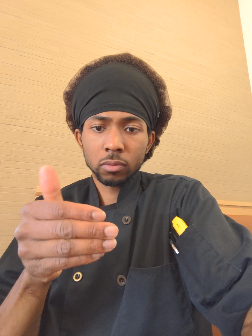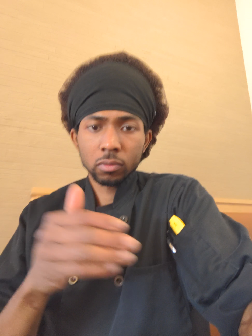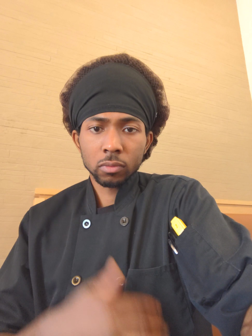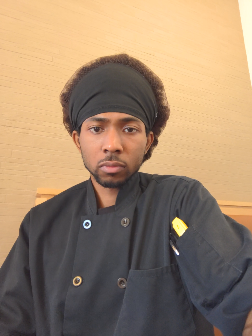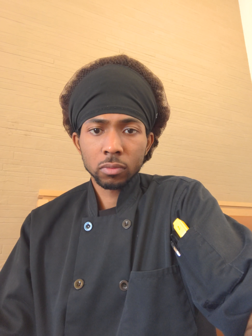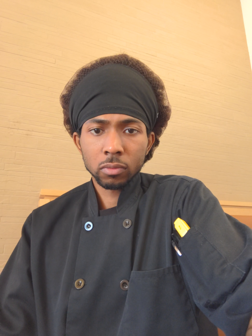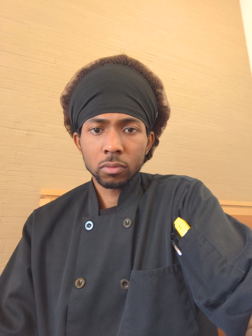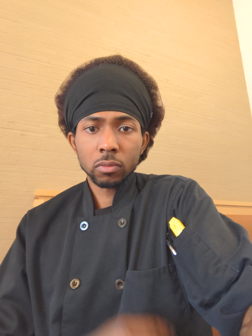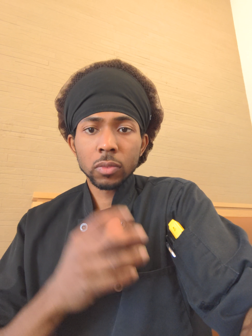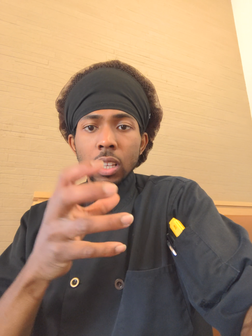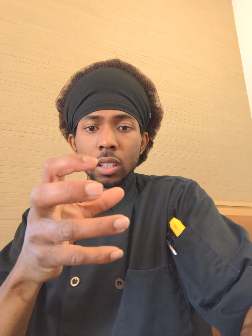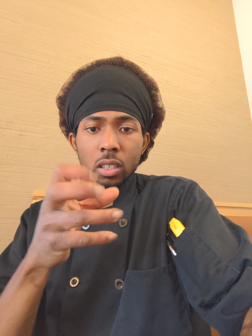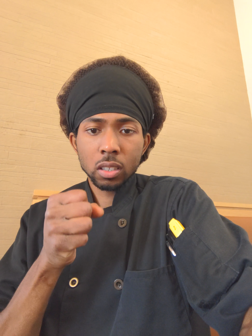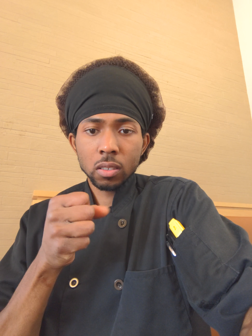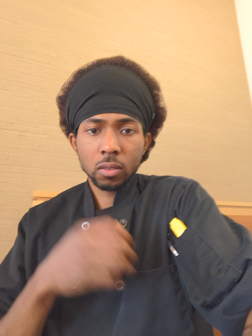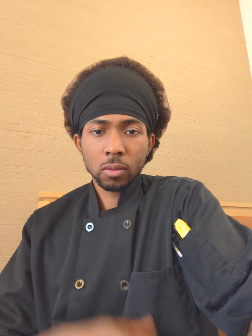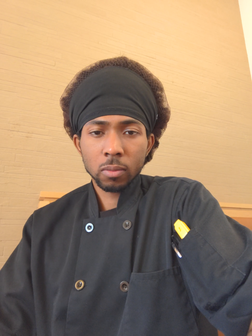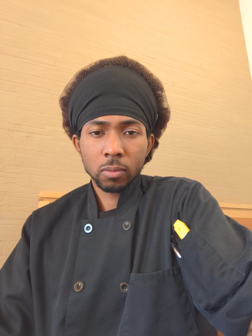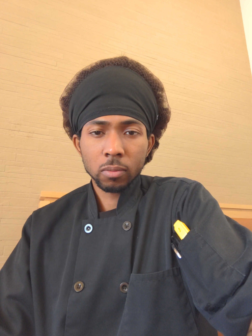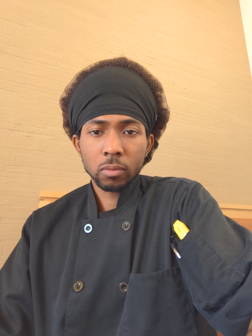get